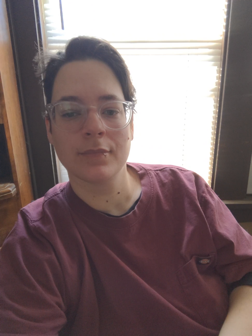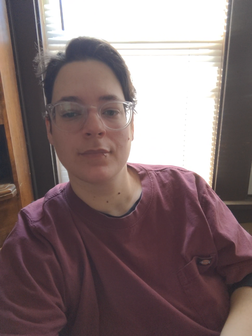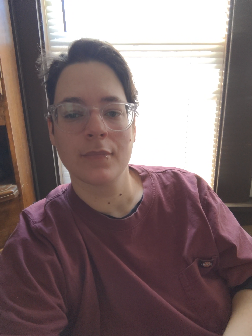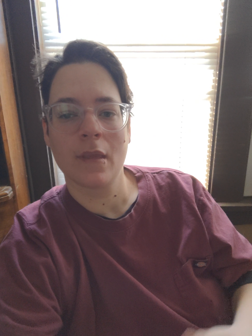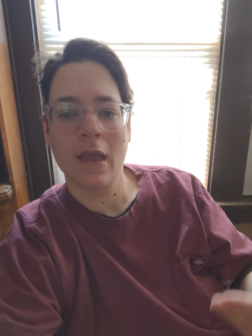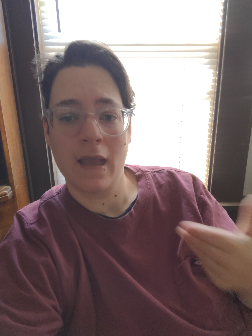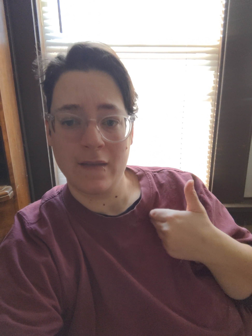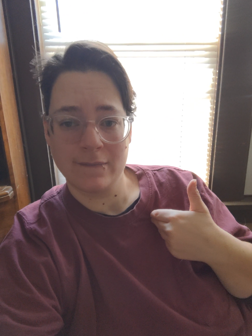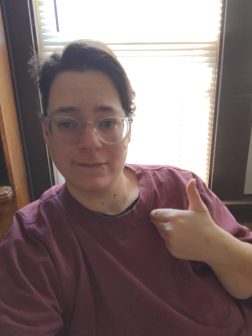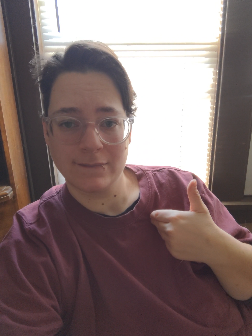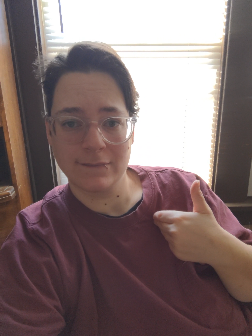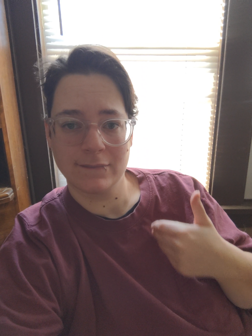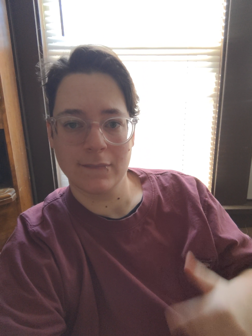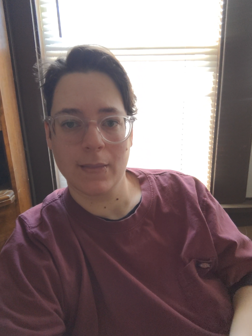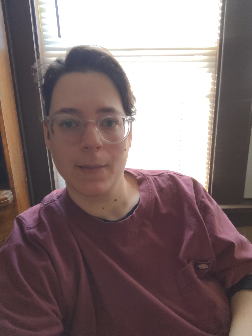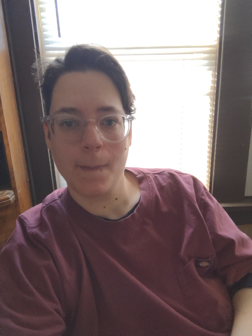have